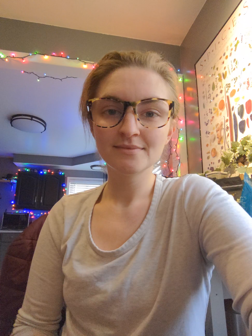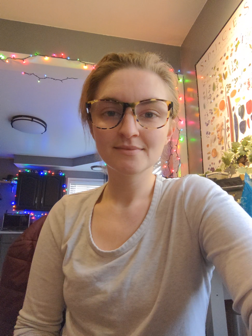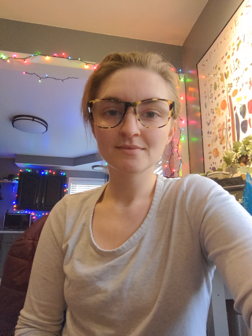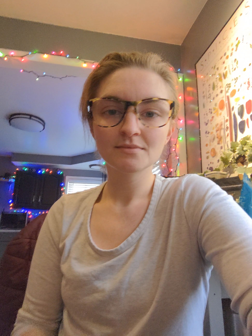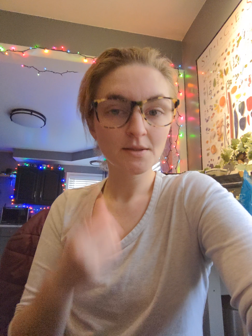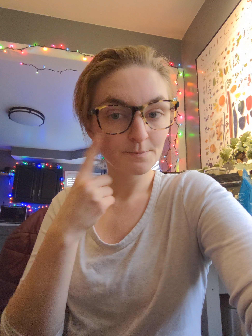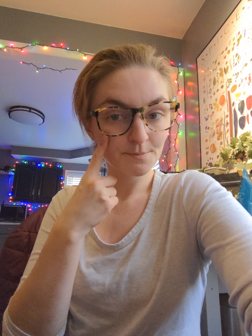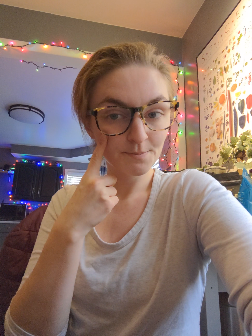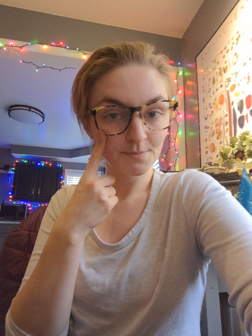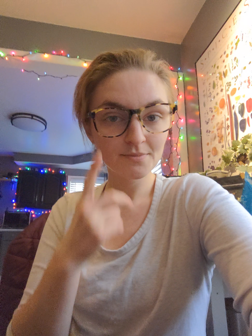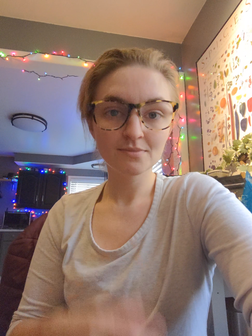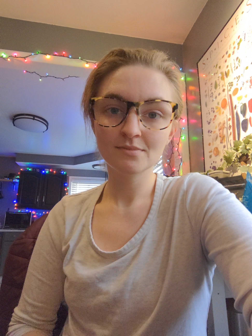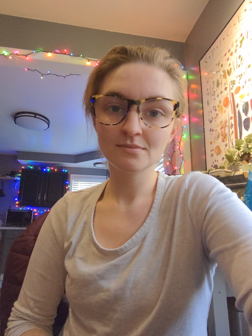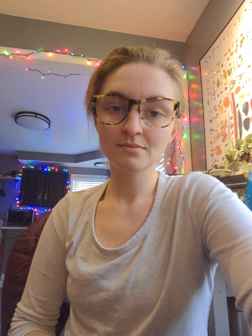eye